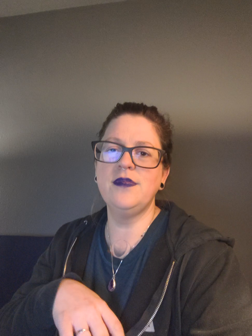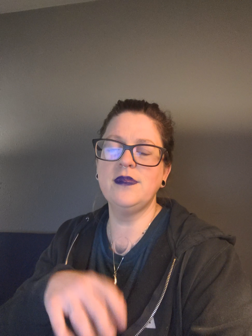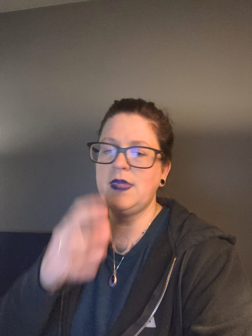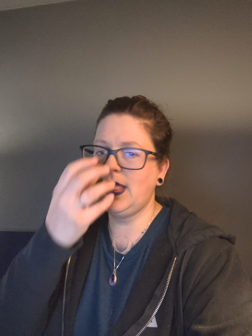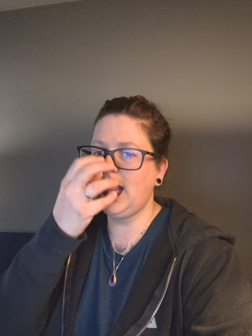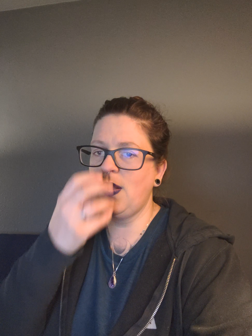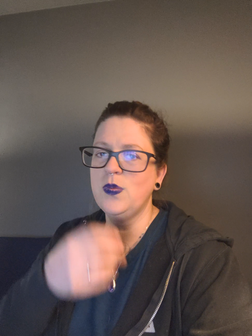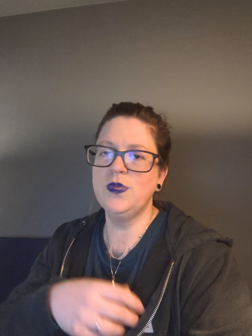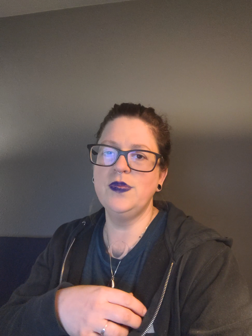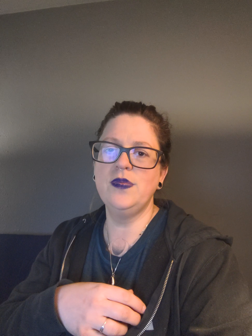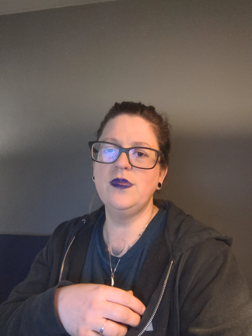clown